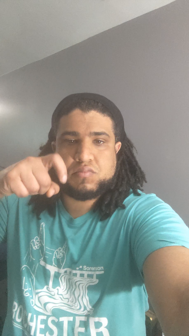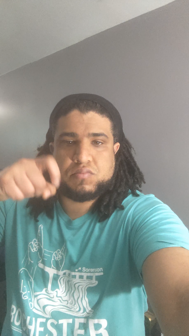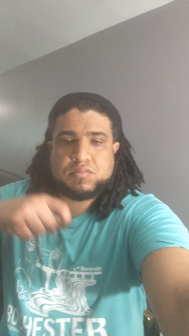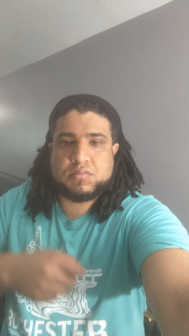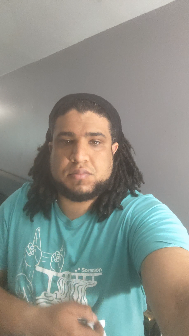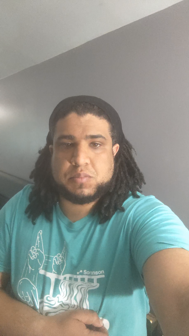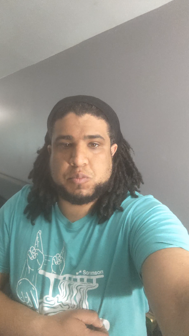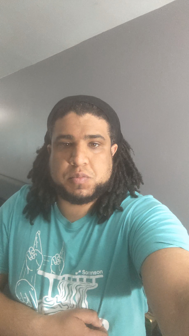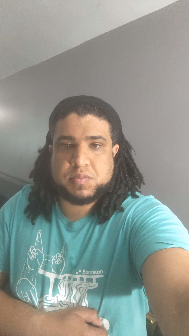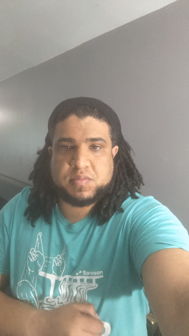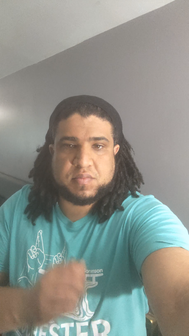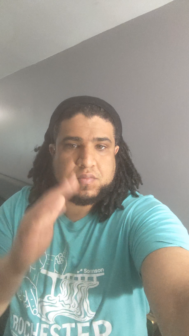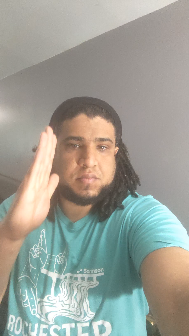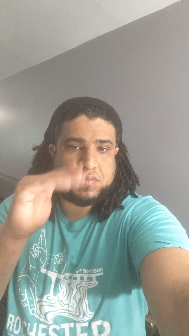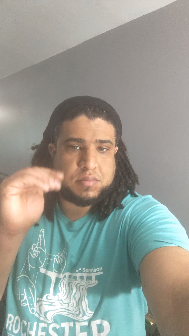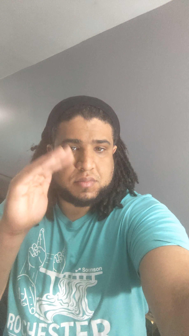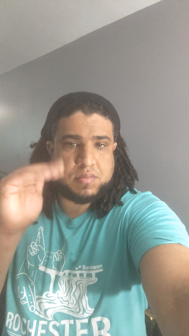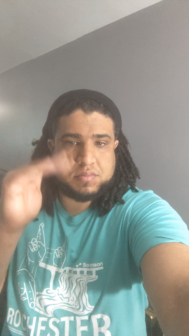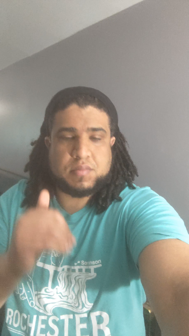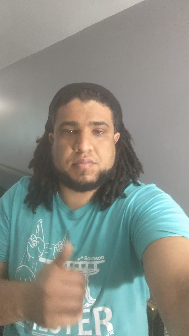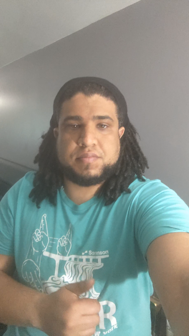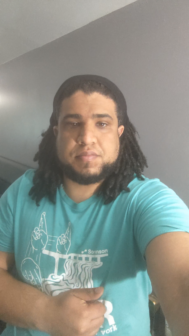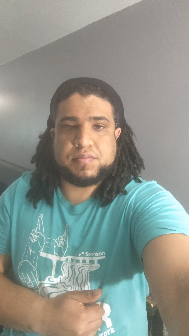downtown